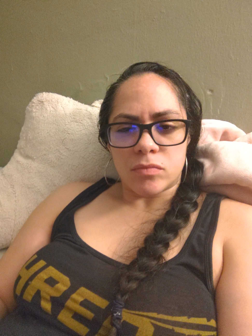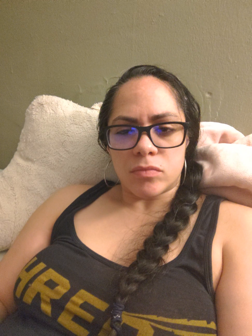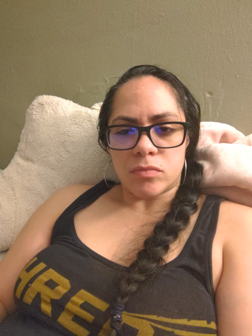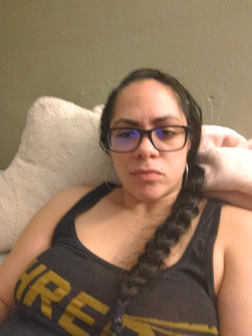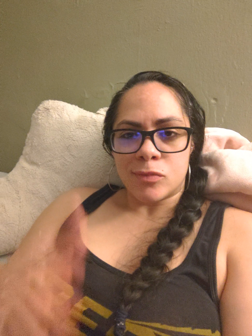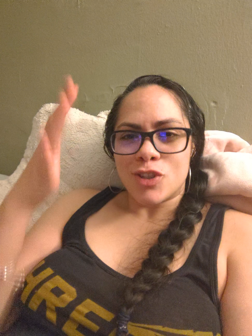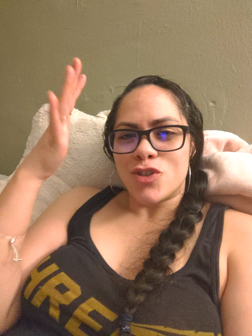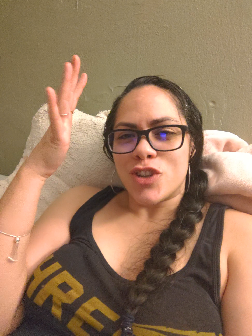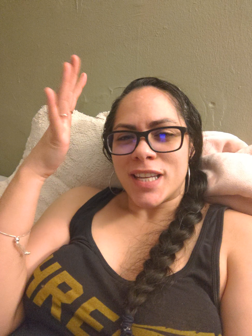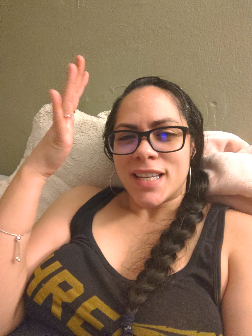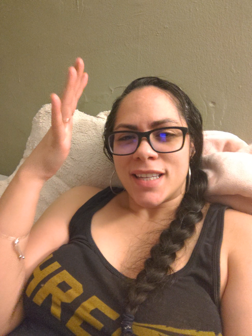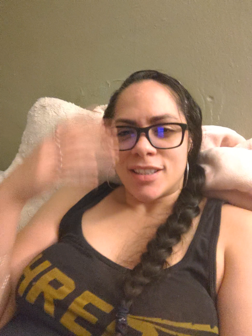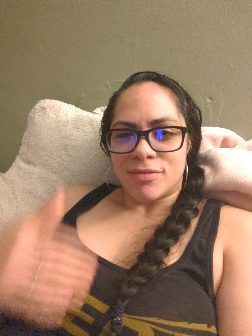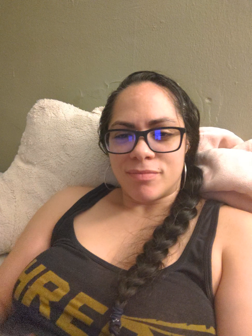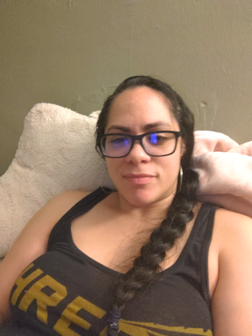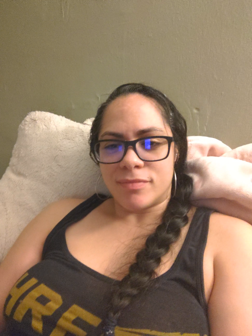tree